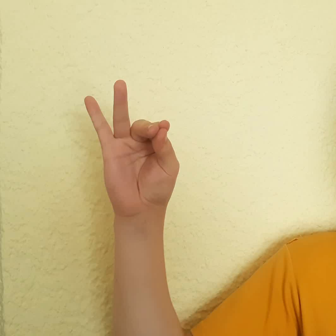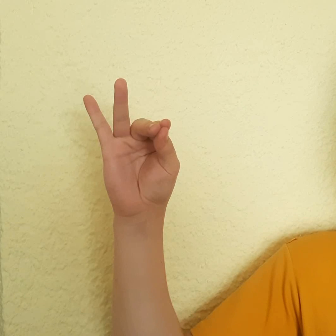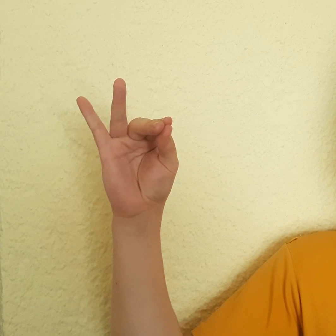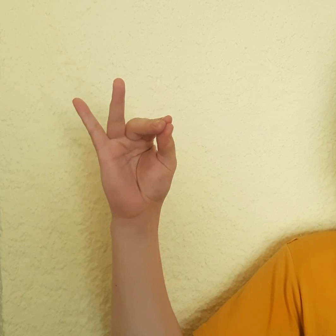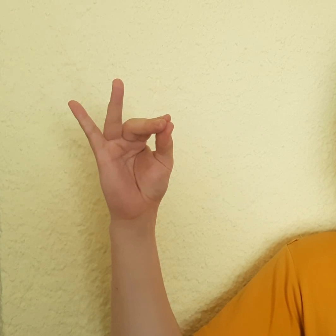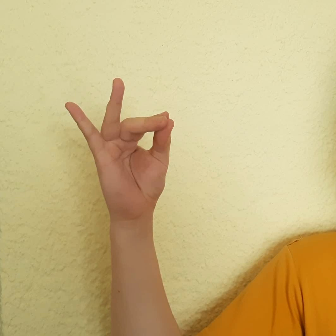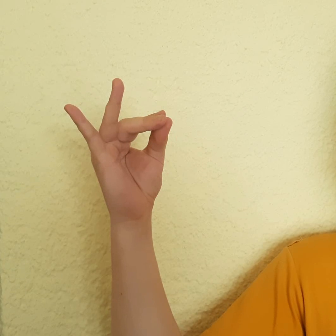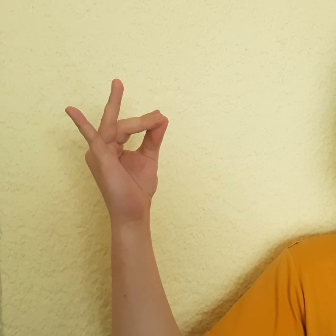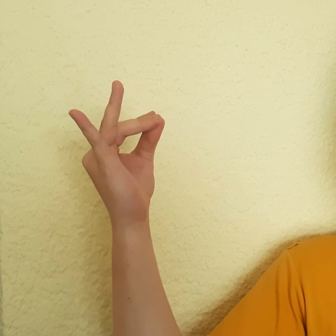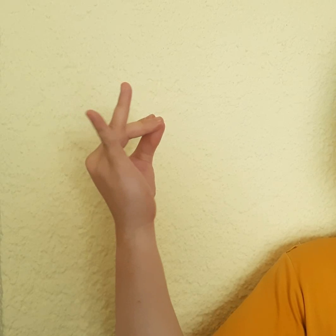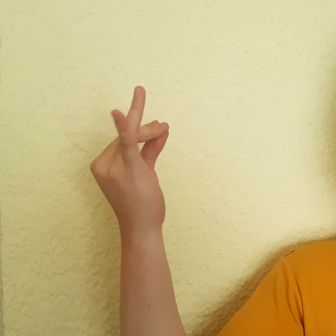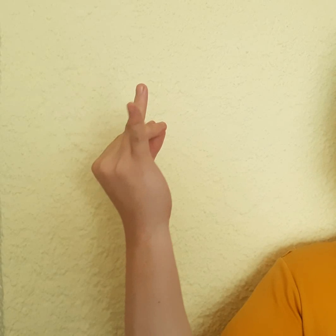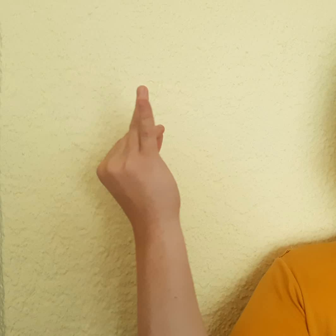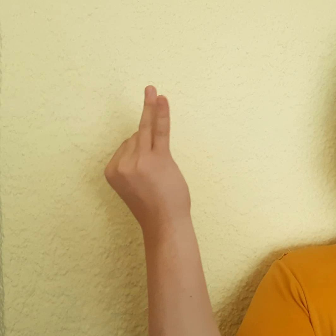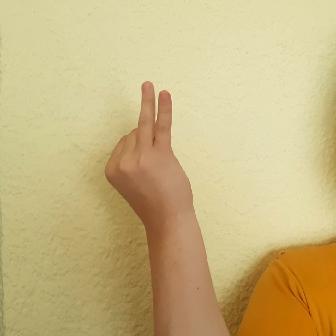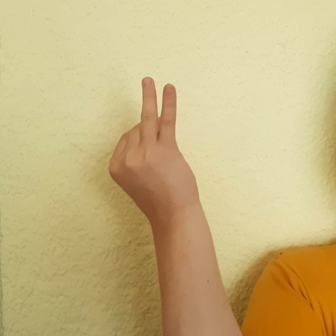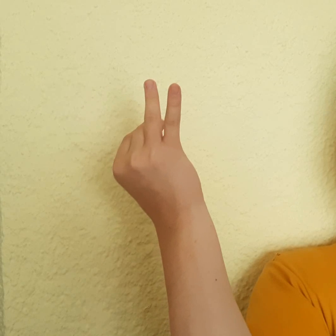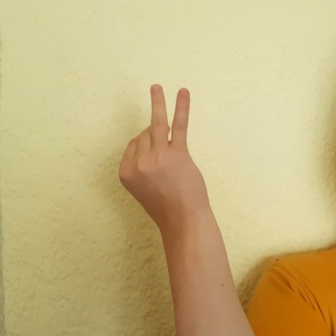Й